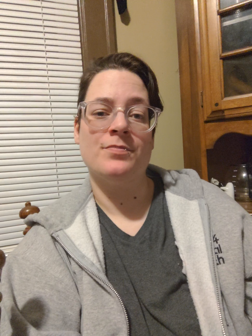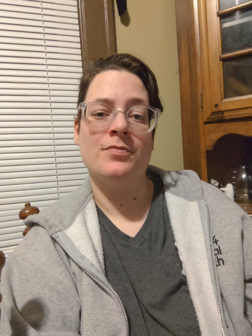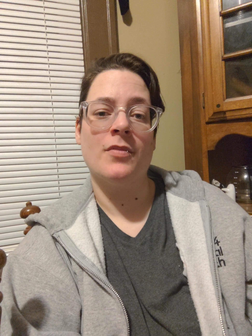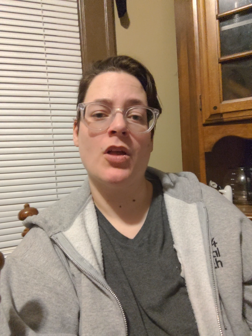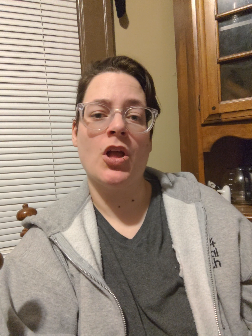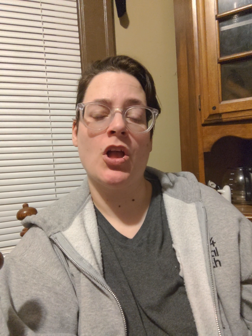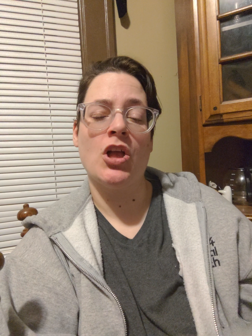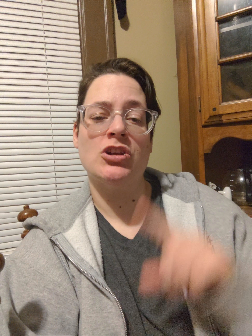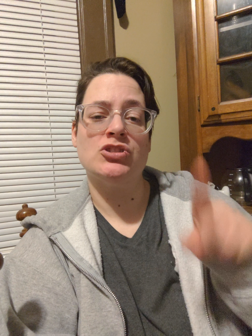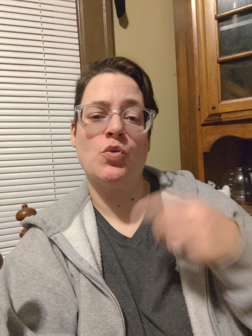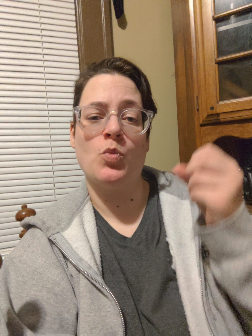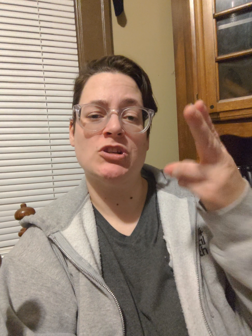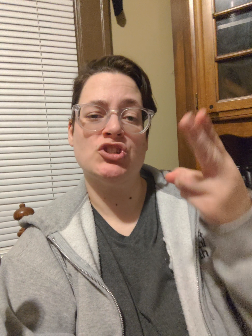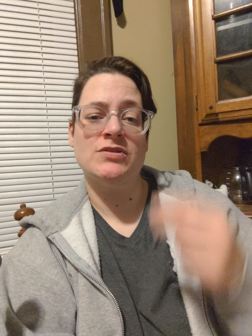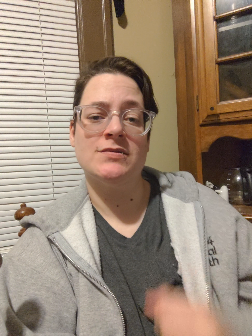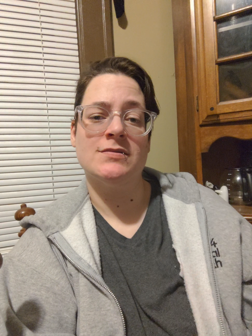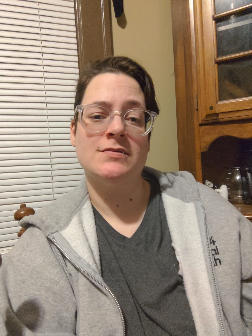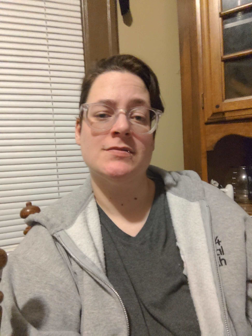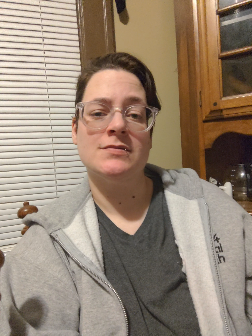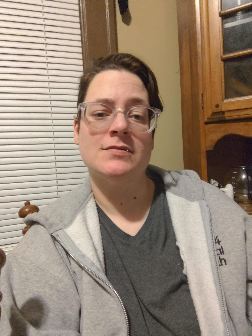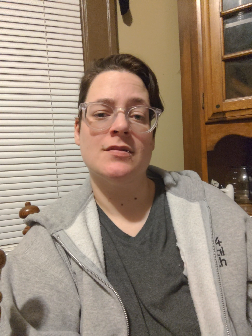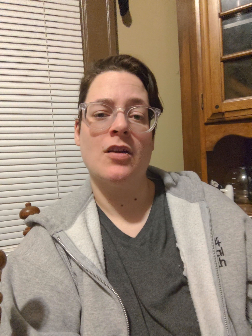garbage